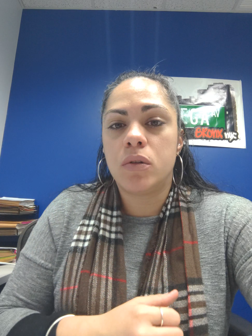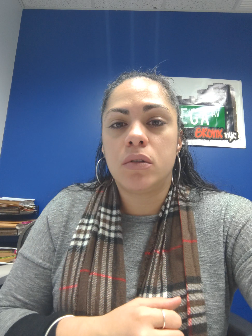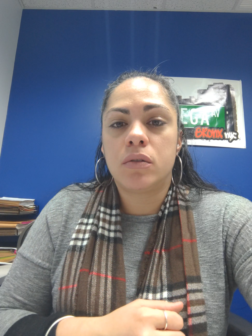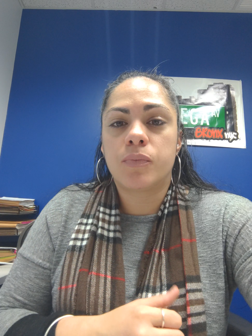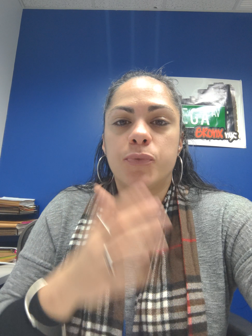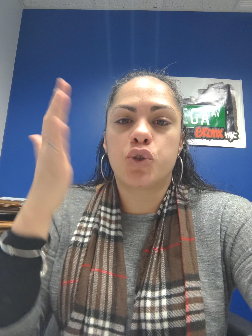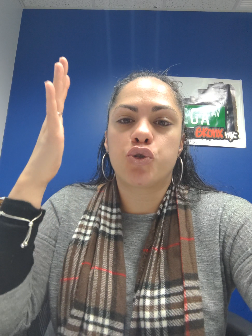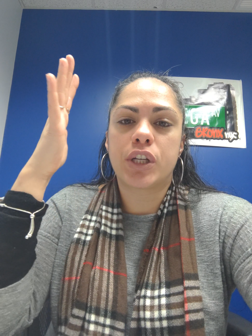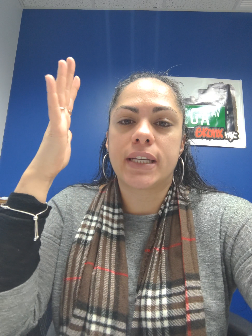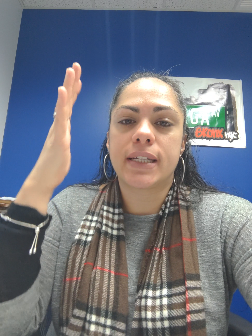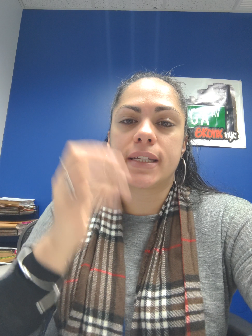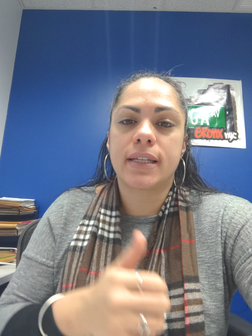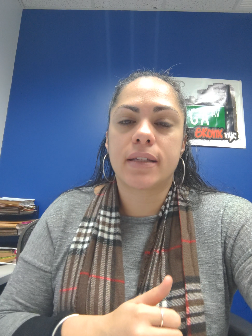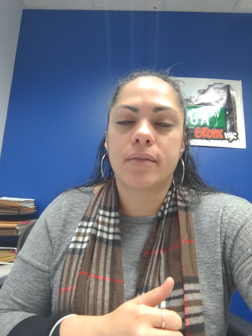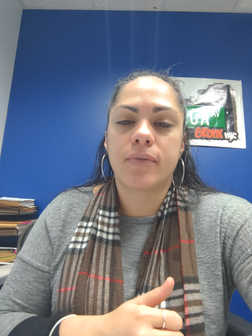tree